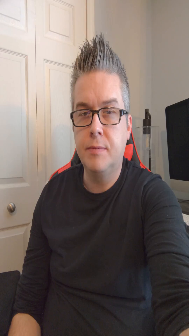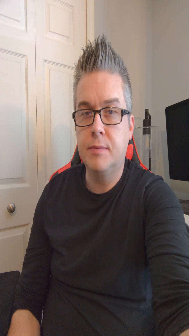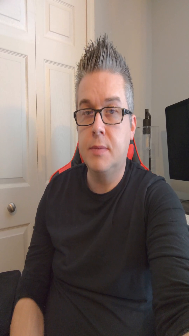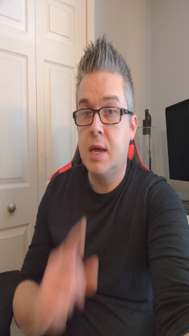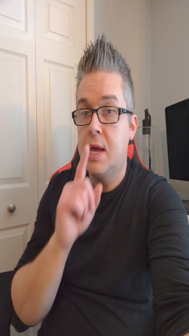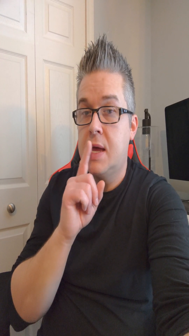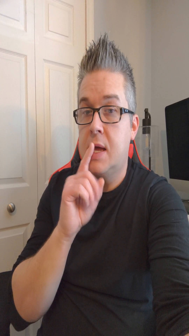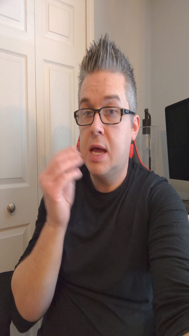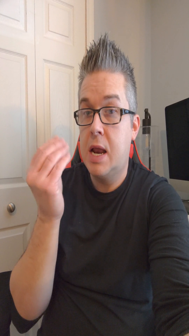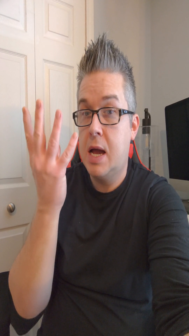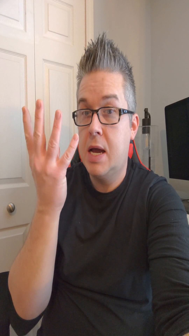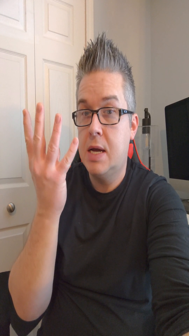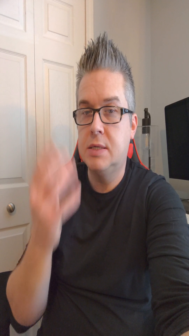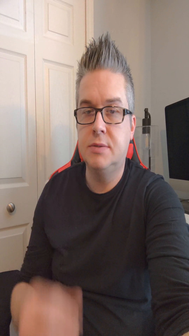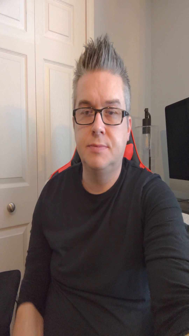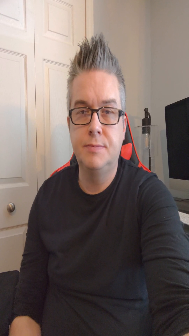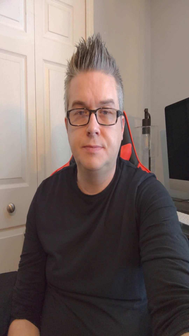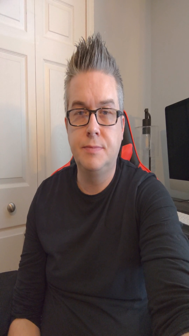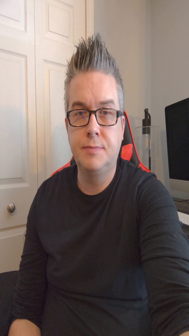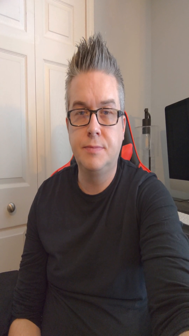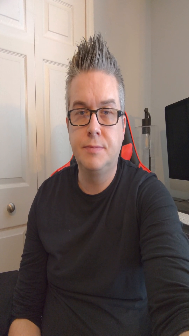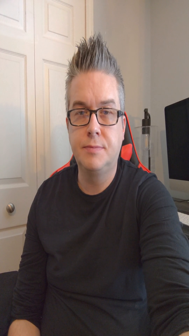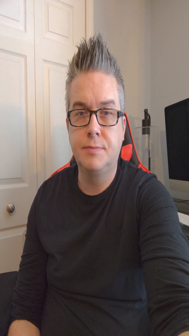lamp